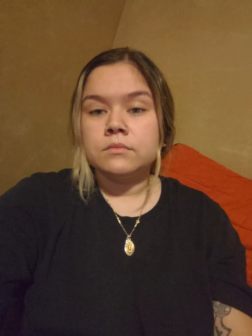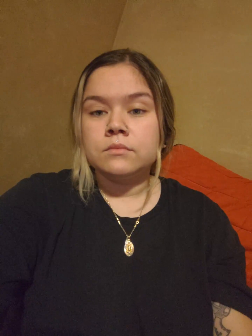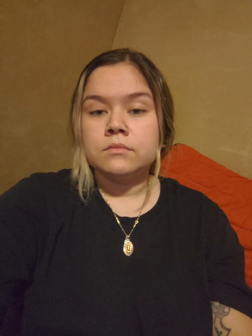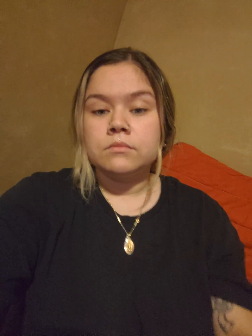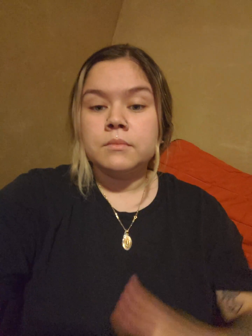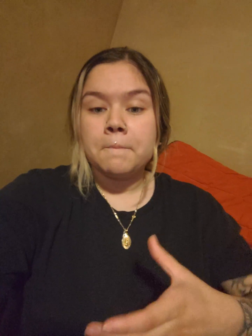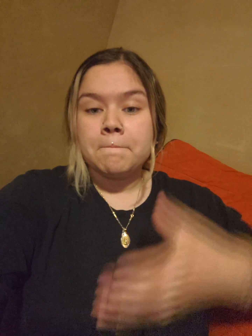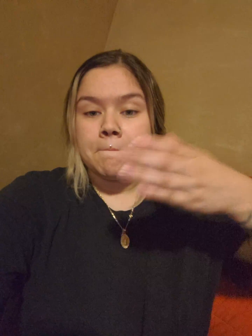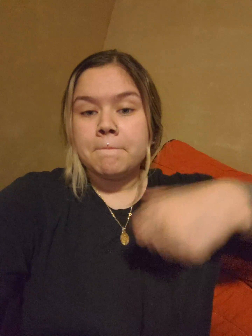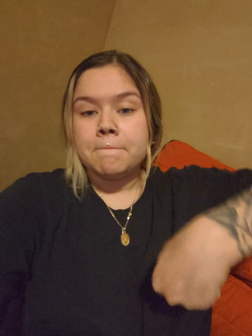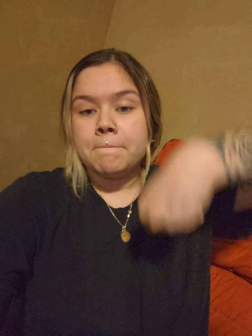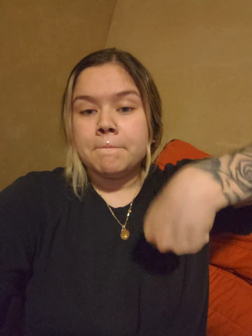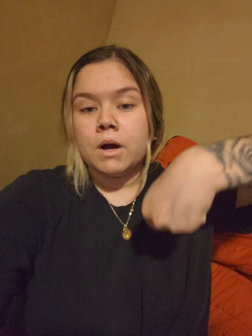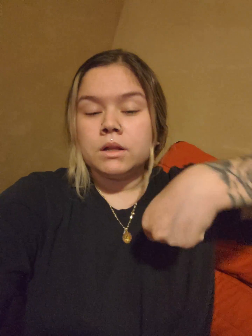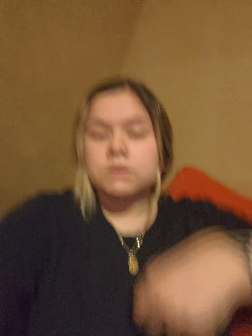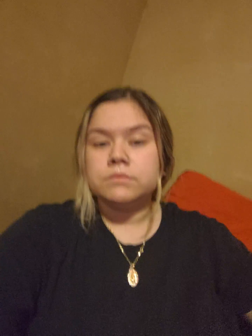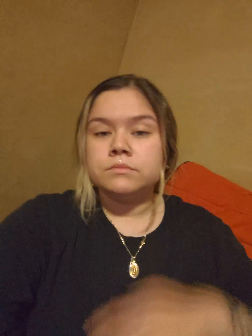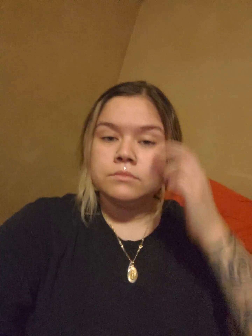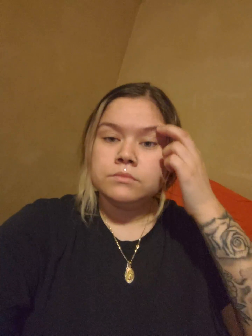bucket